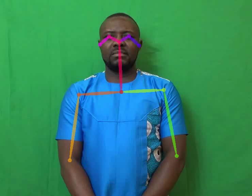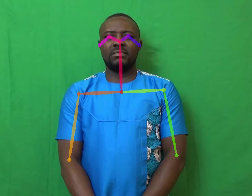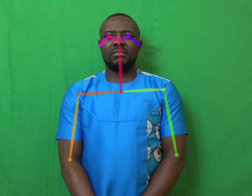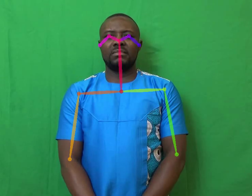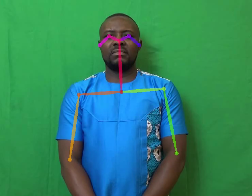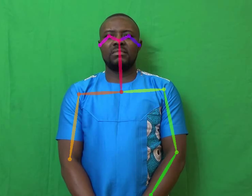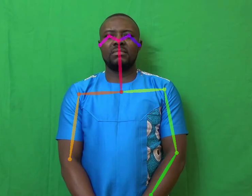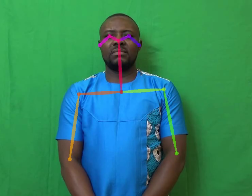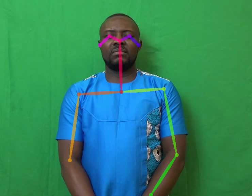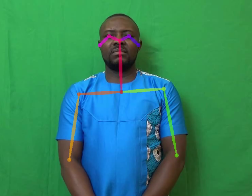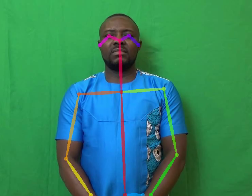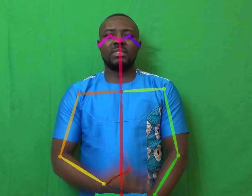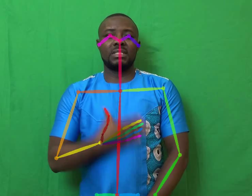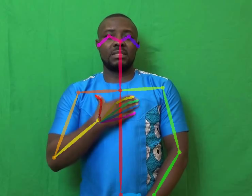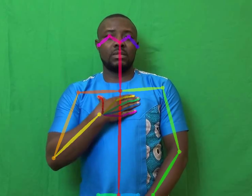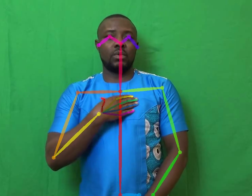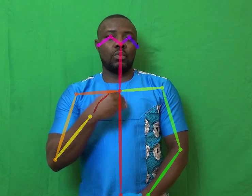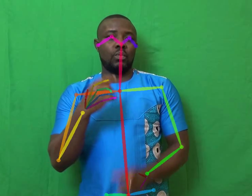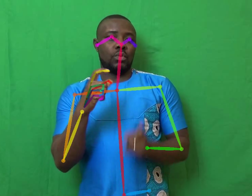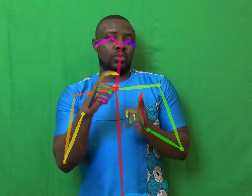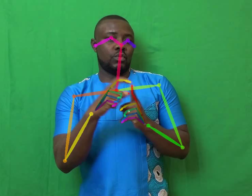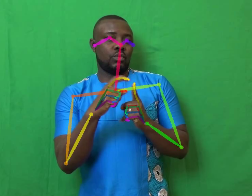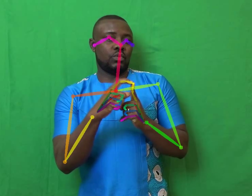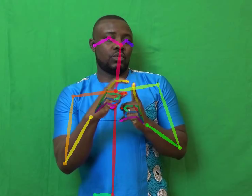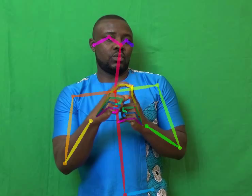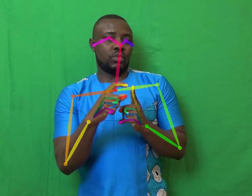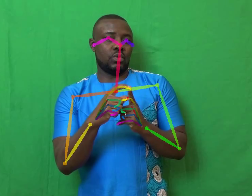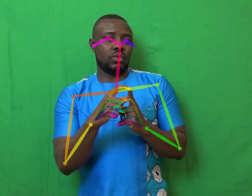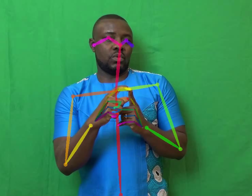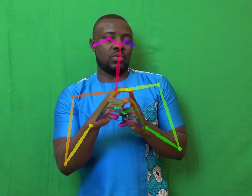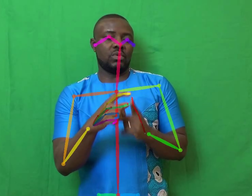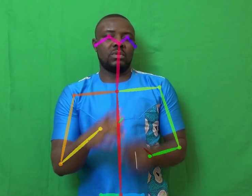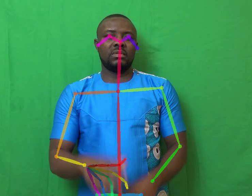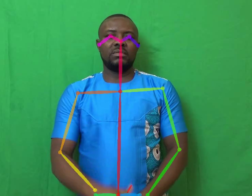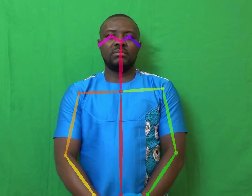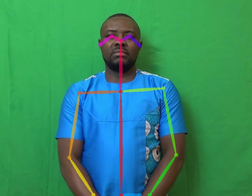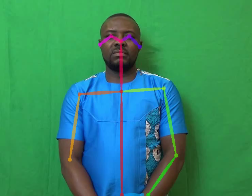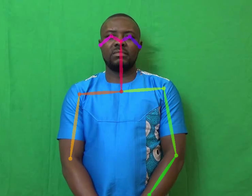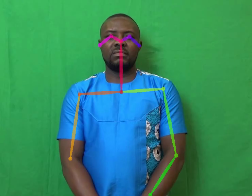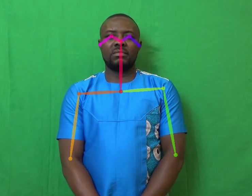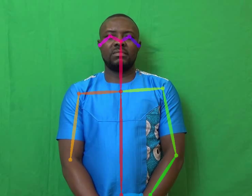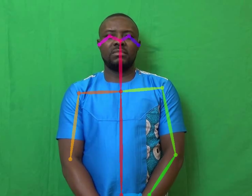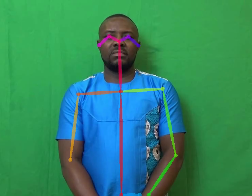chalk